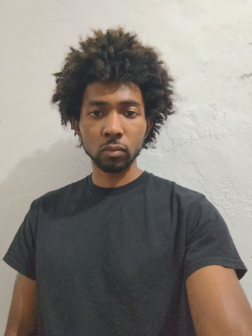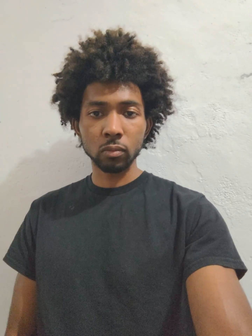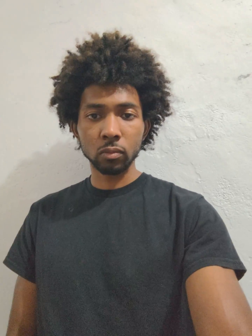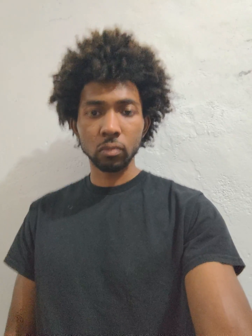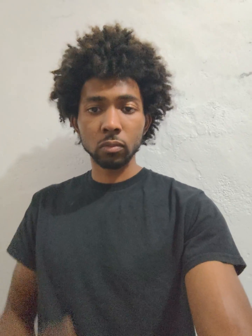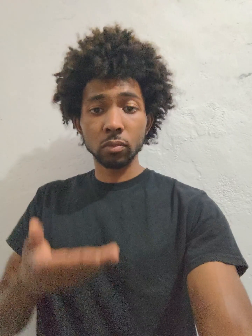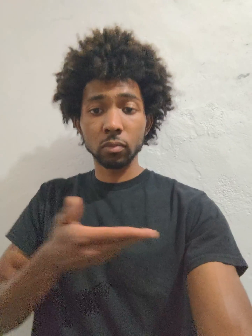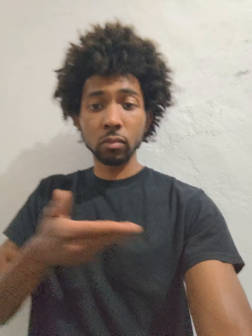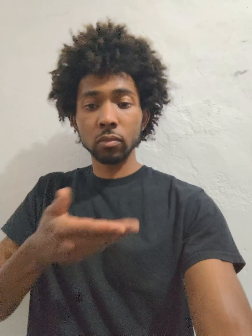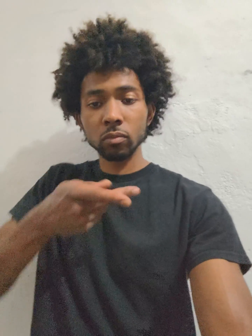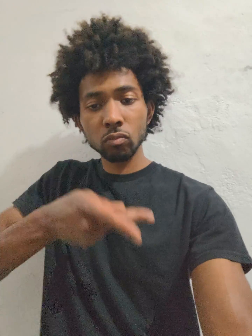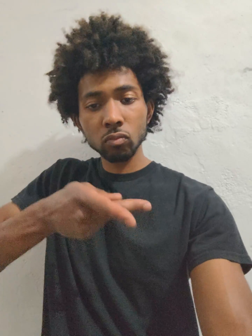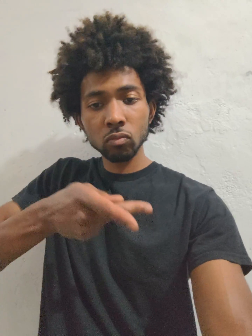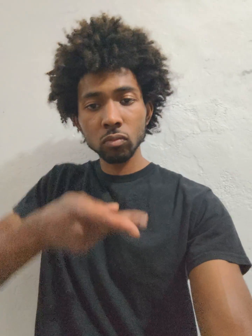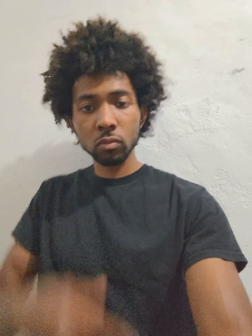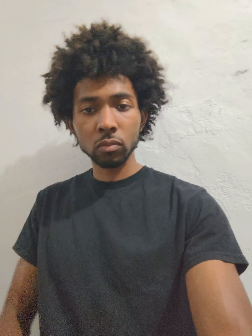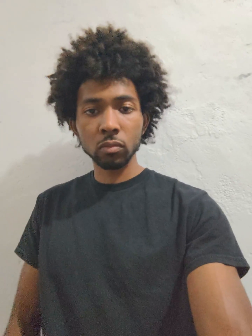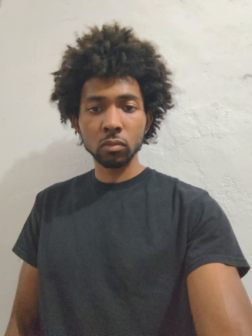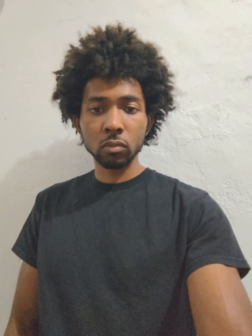babysitter